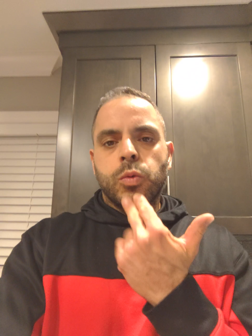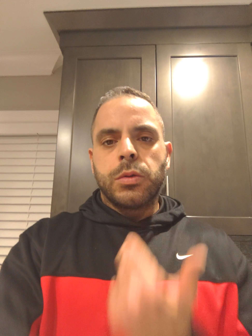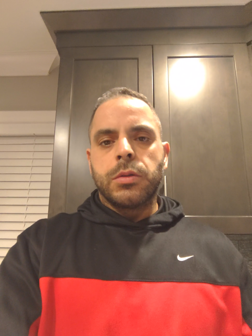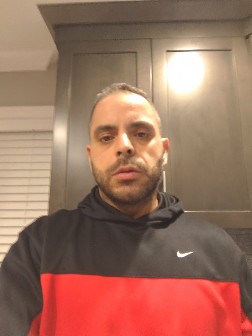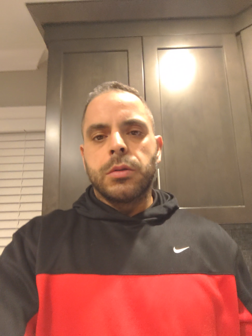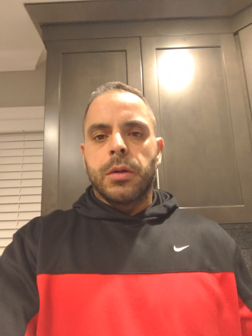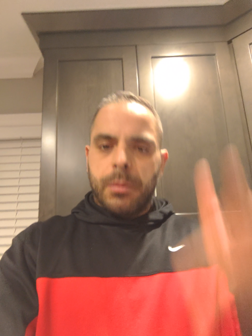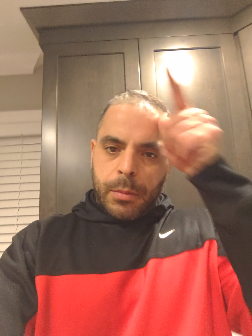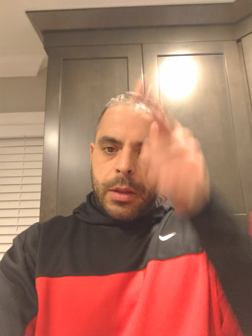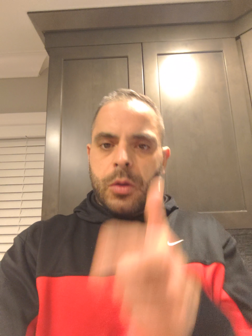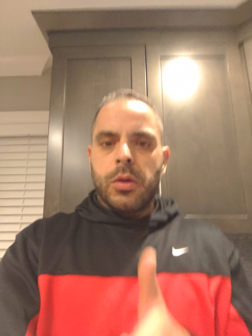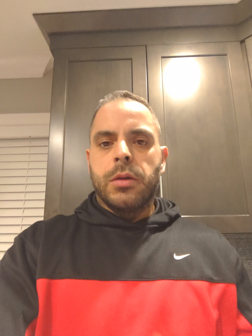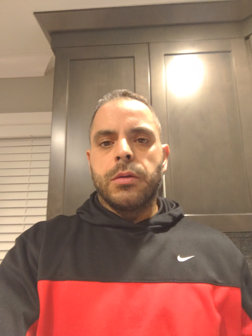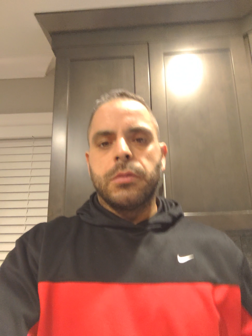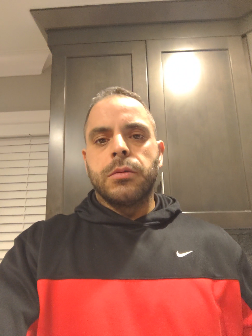brother